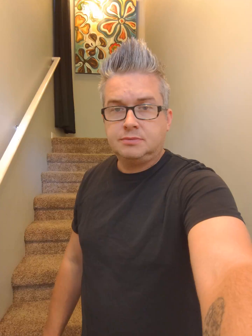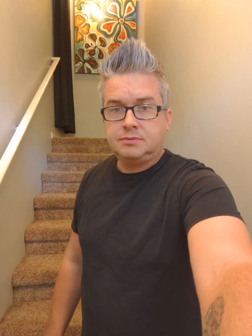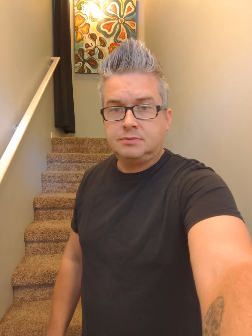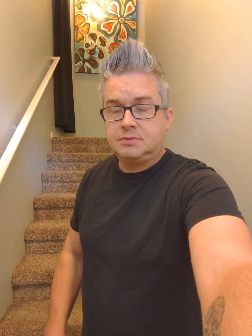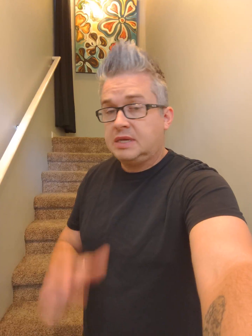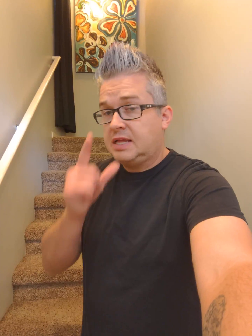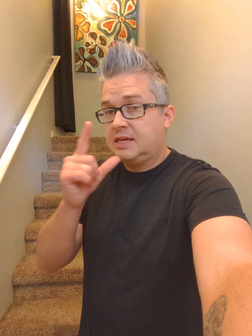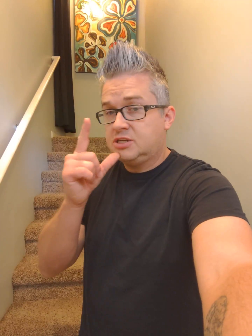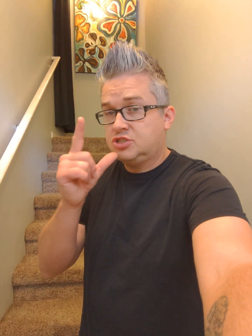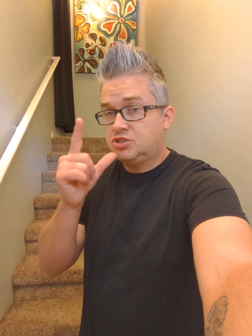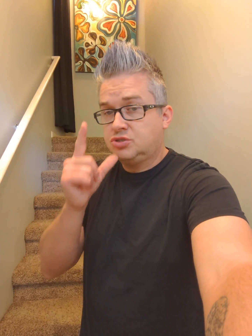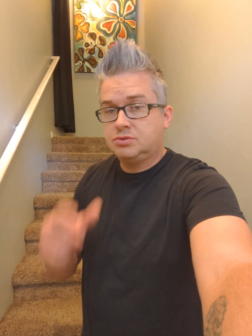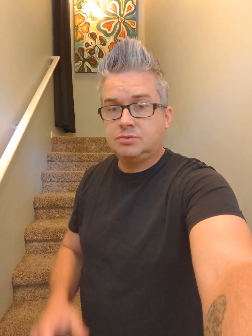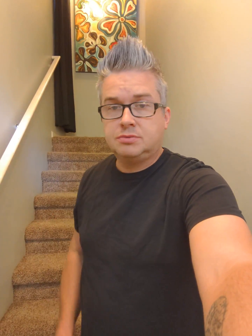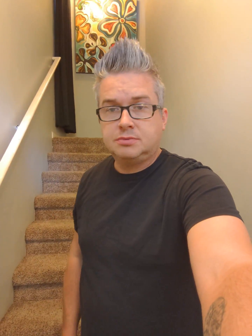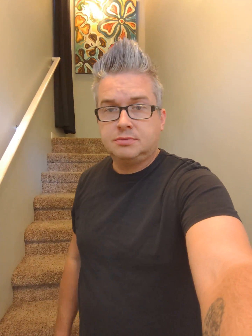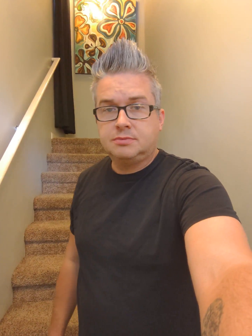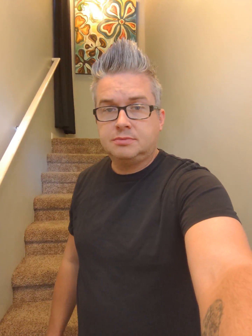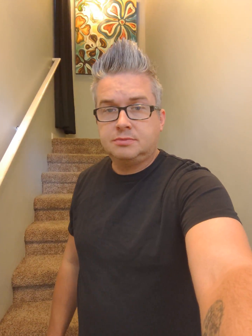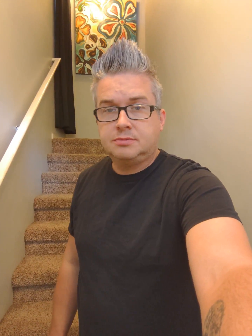lunch